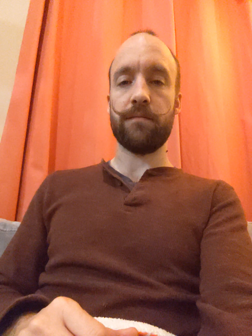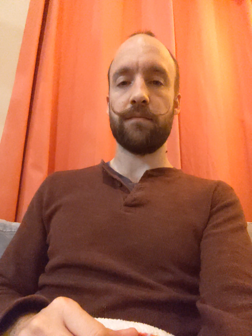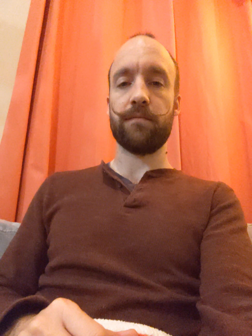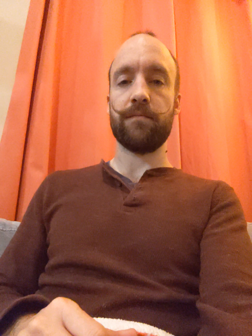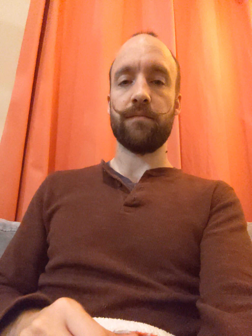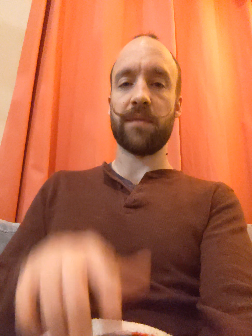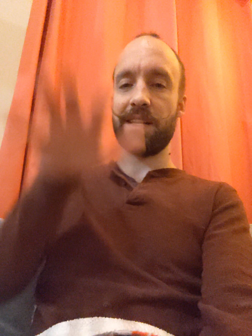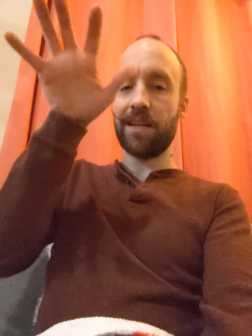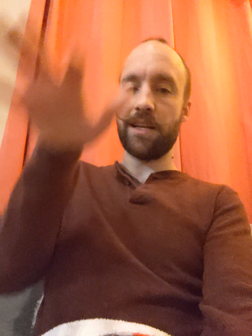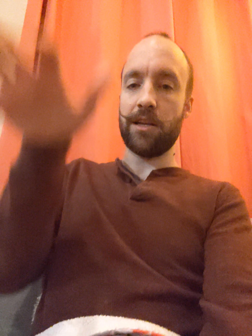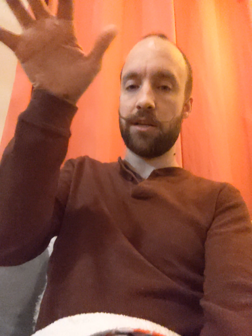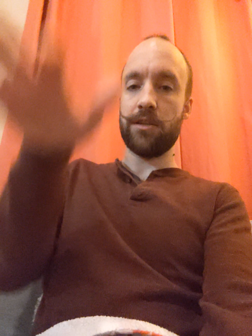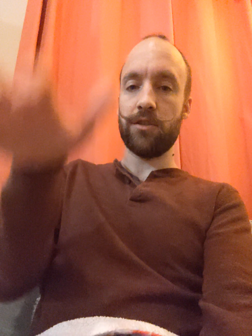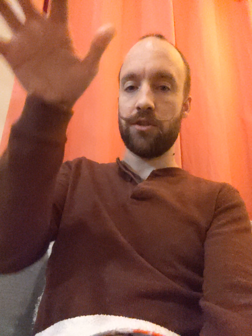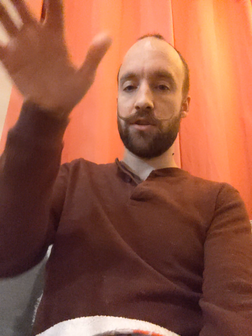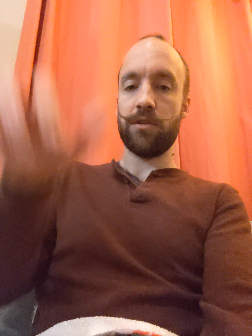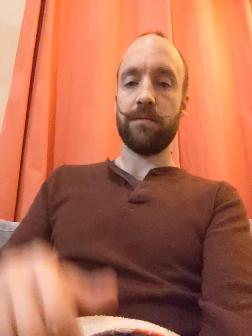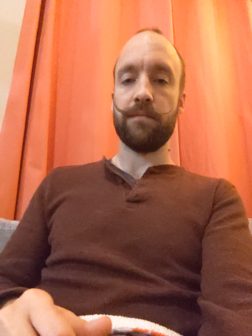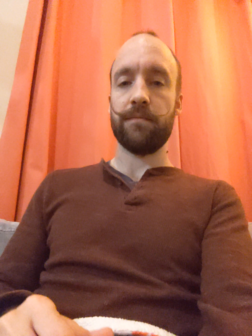alligator